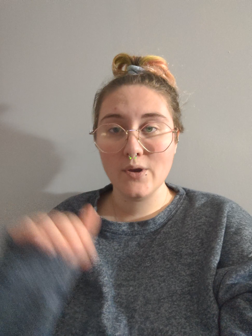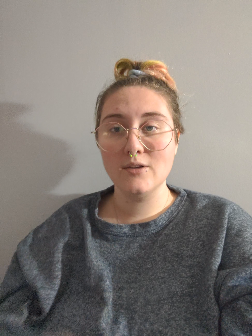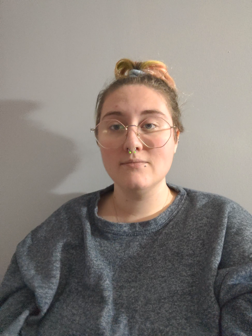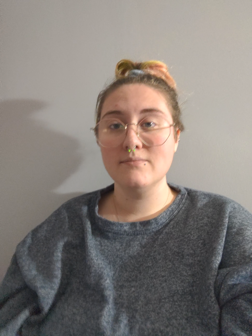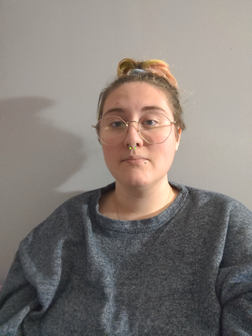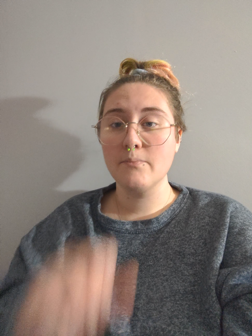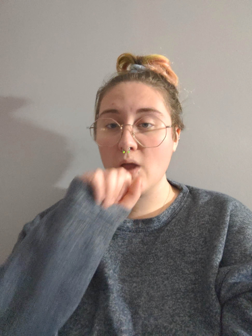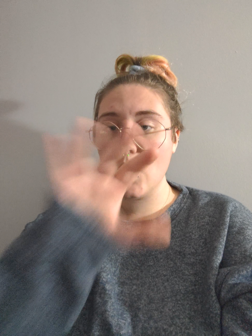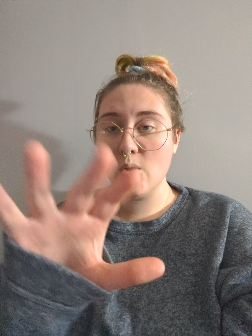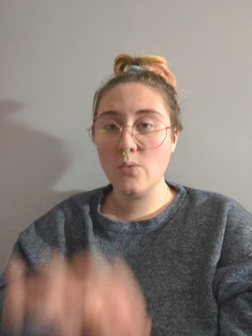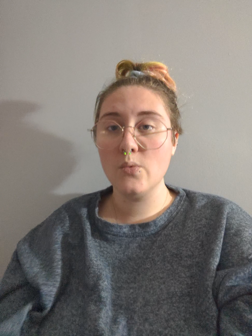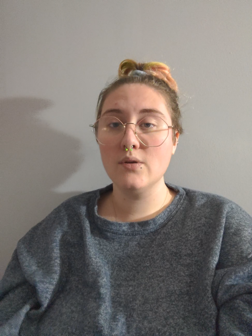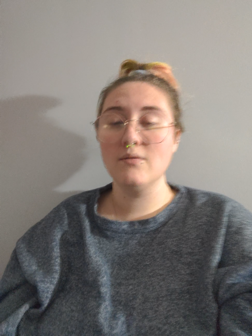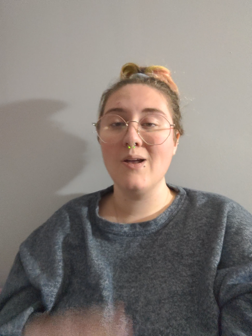blow